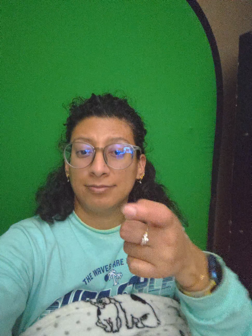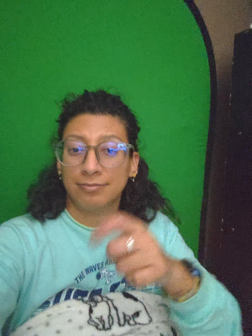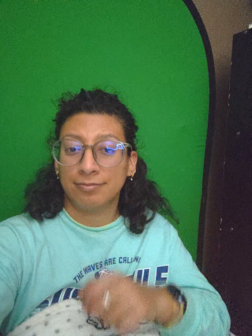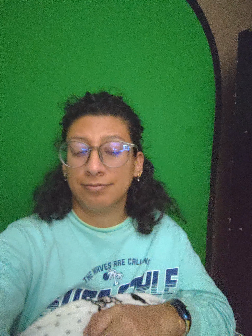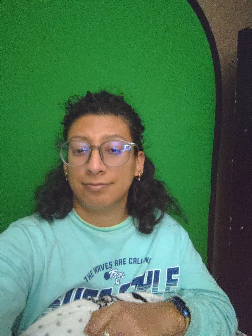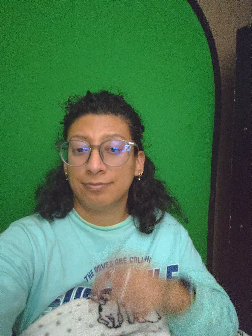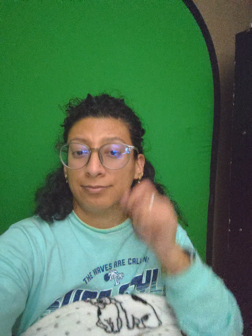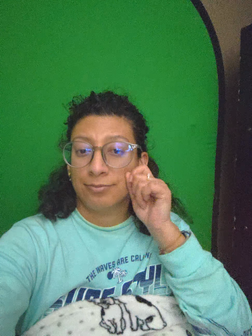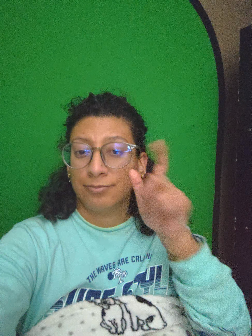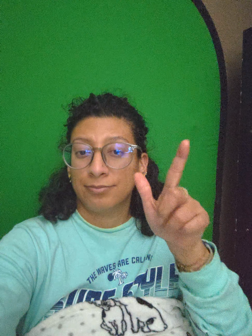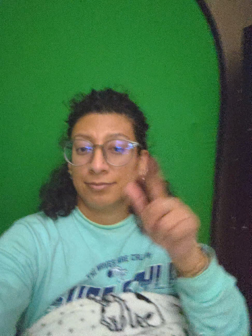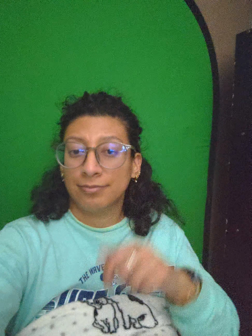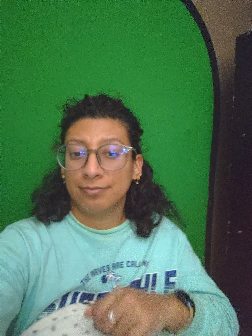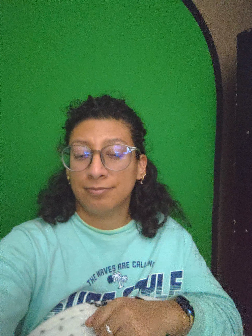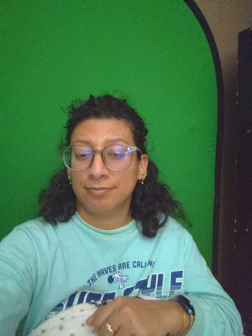wake